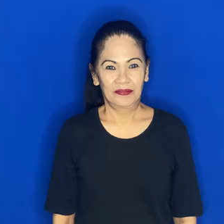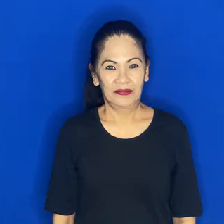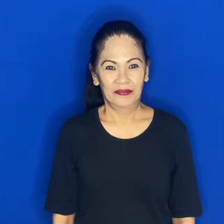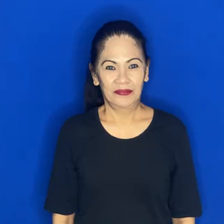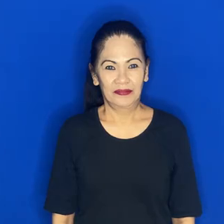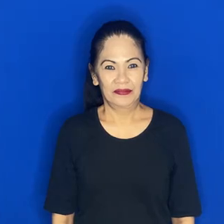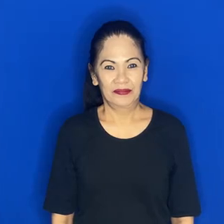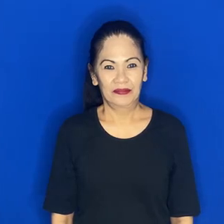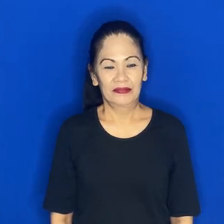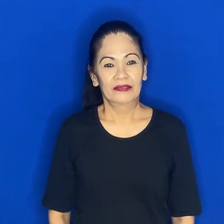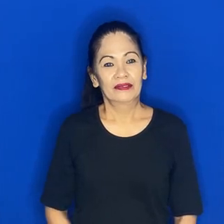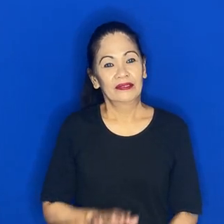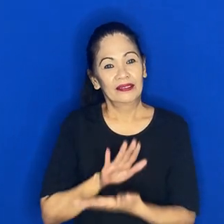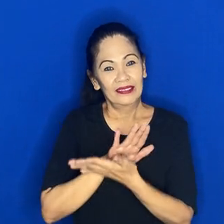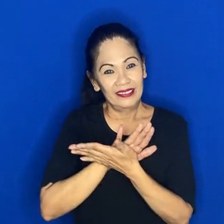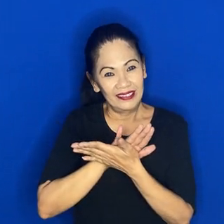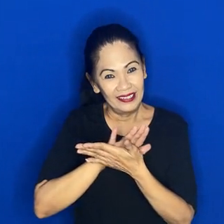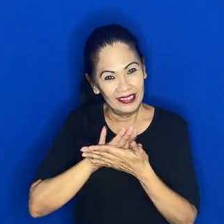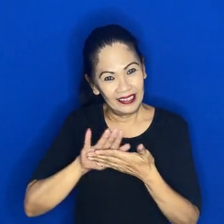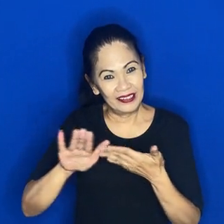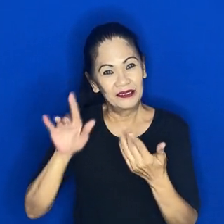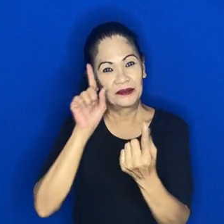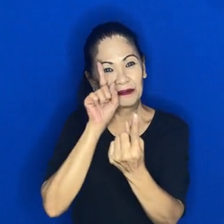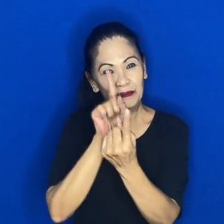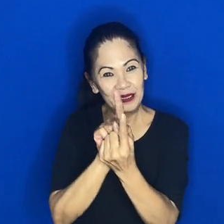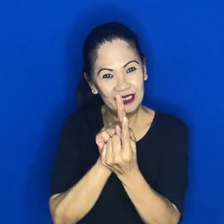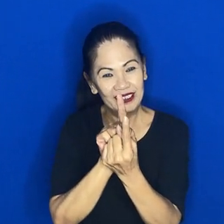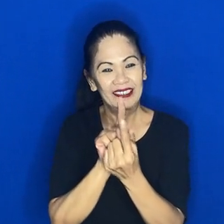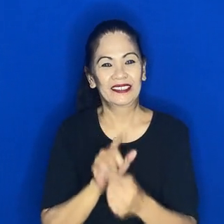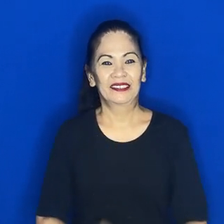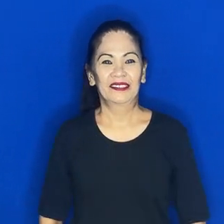nice to meet you